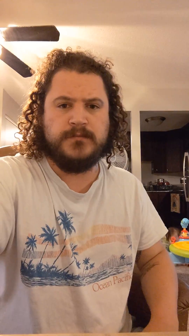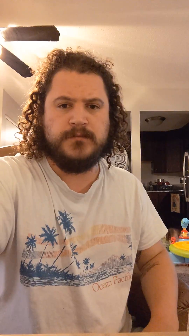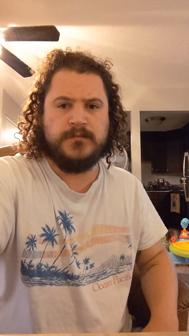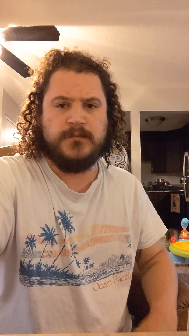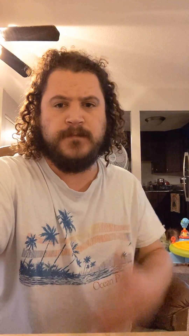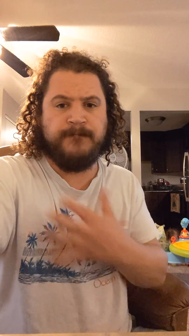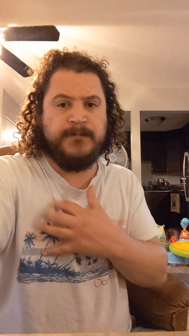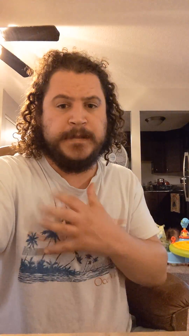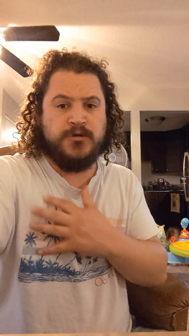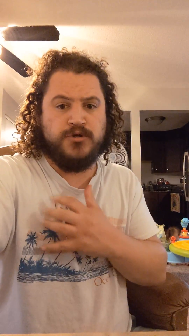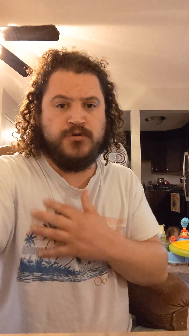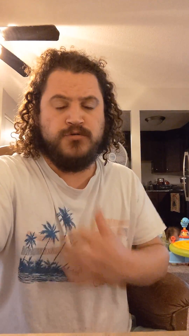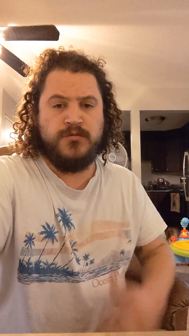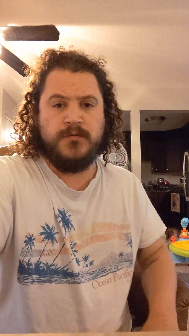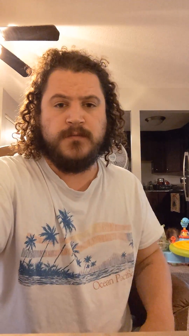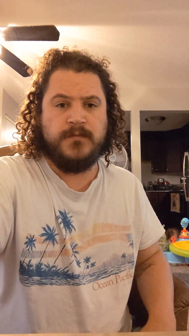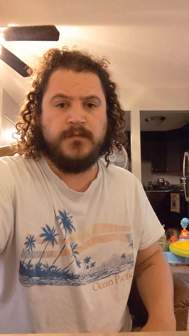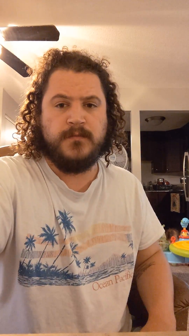bear